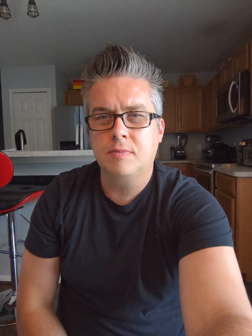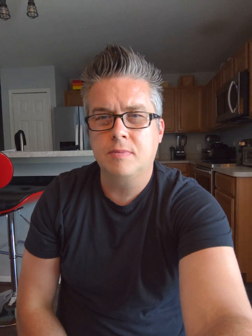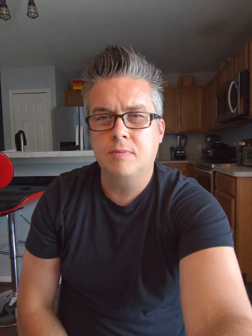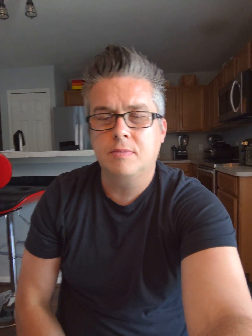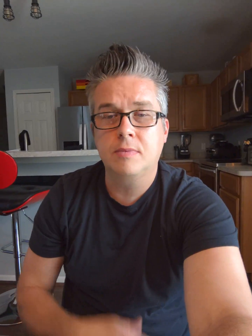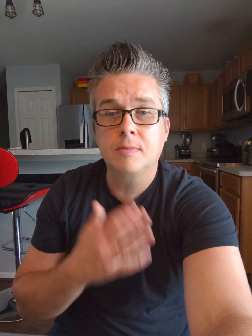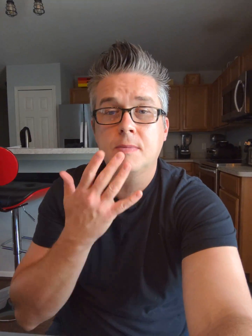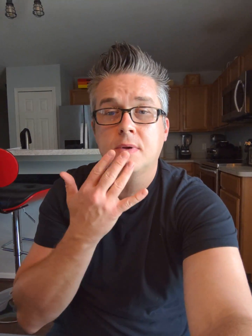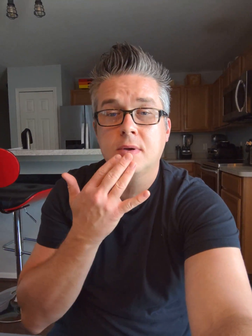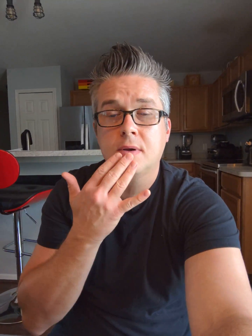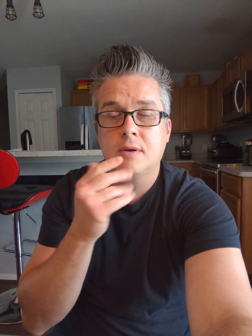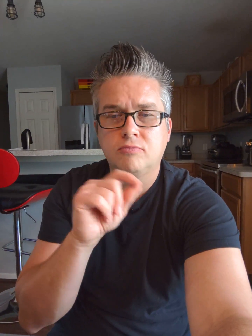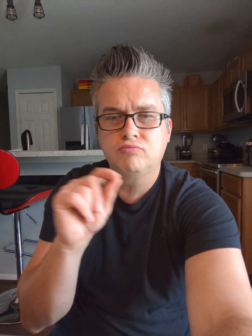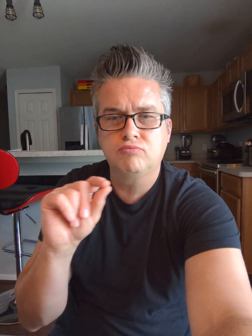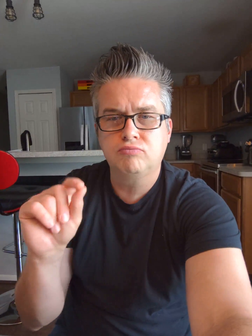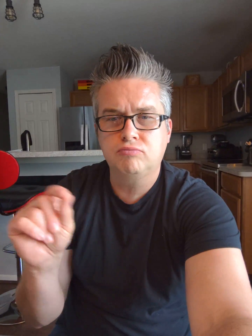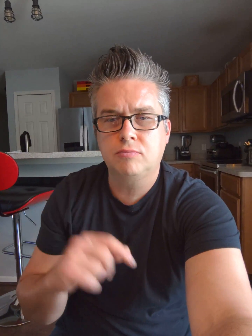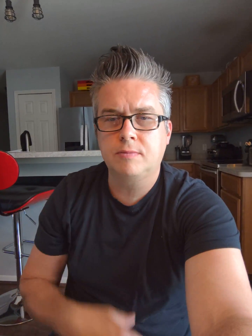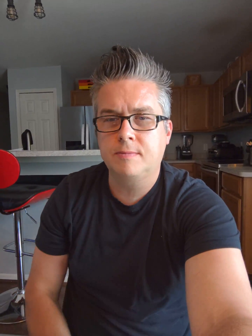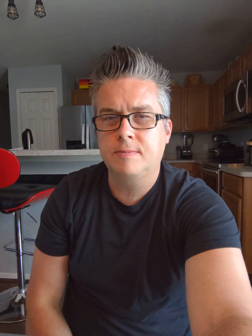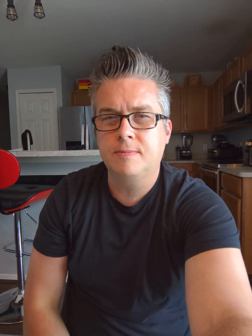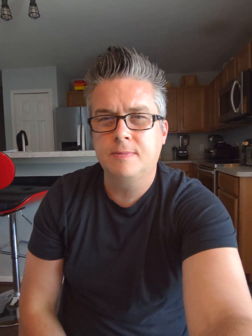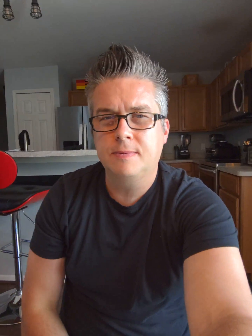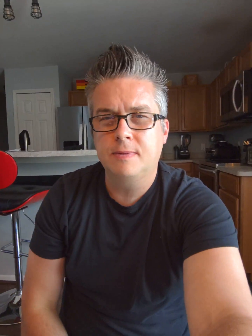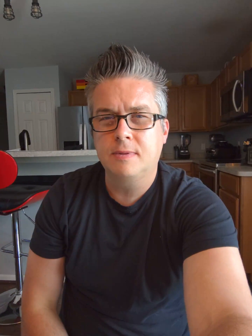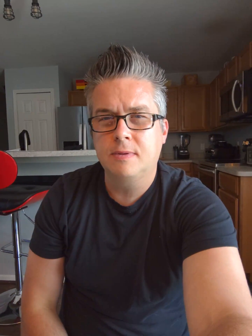crayon